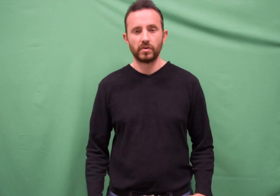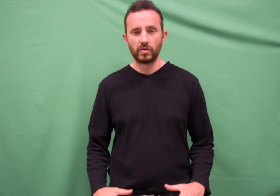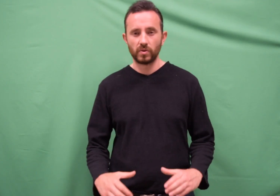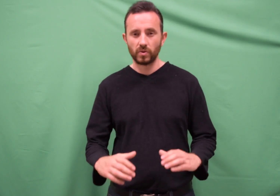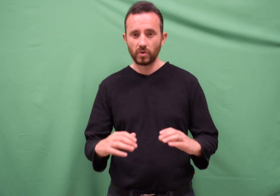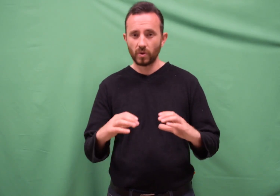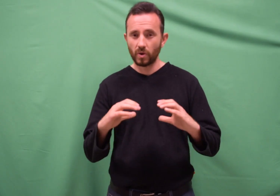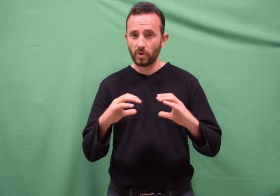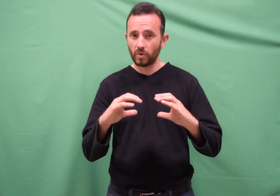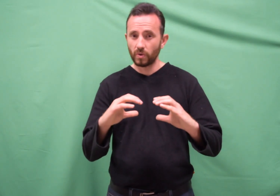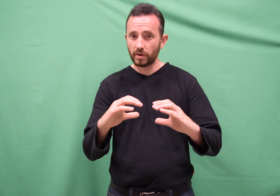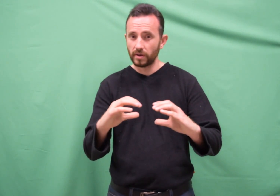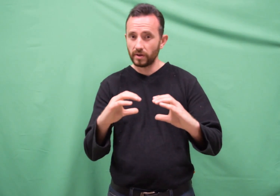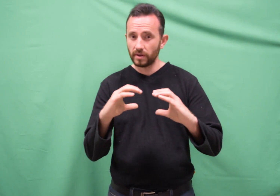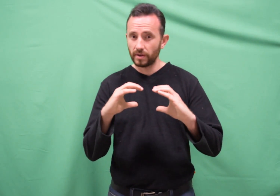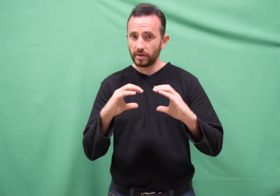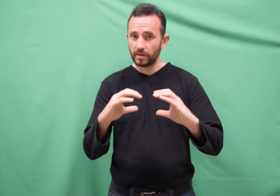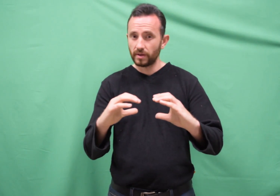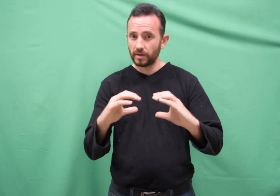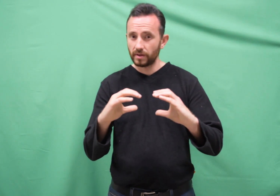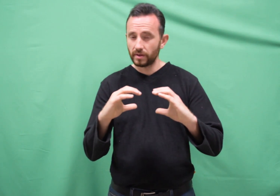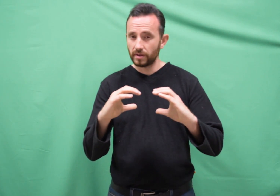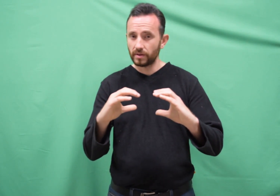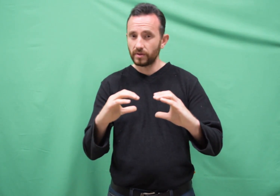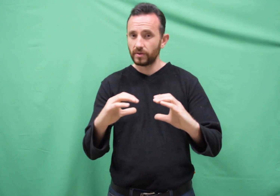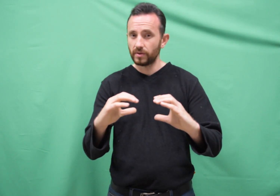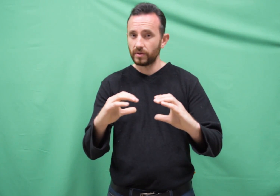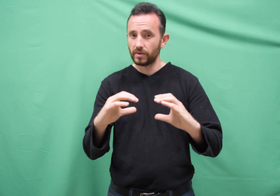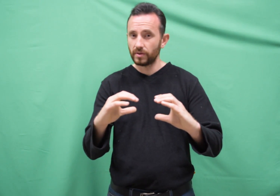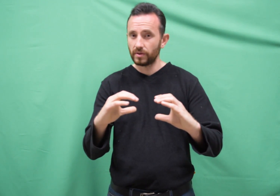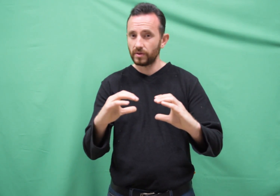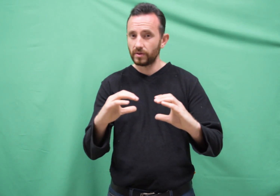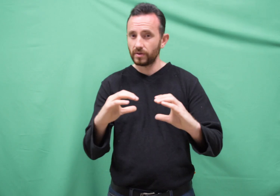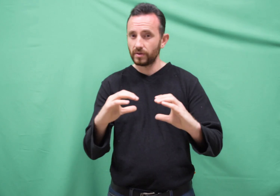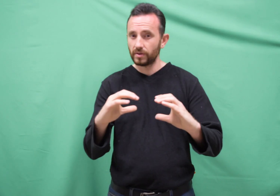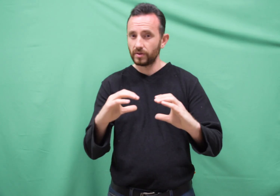cuidar